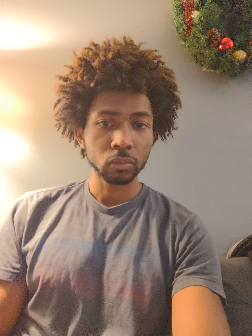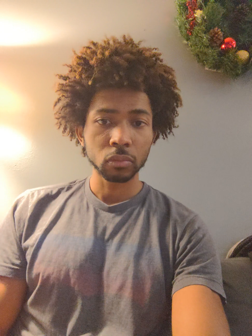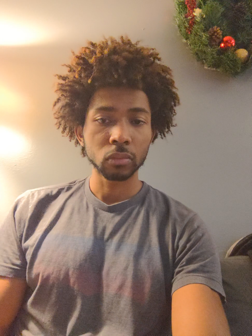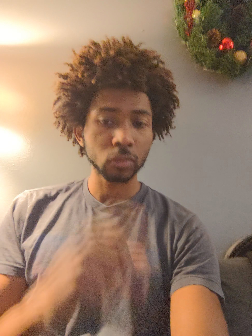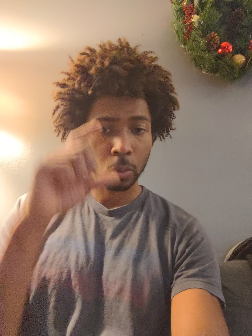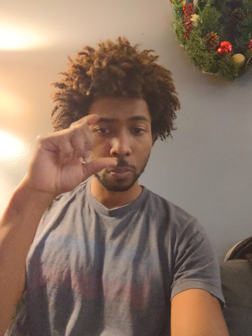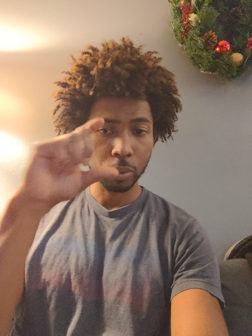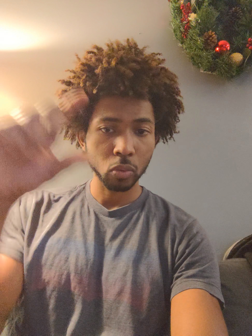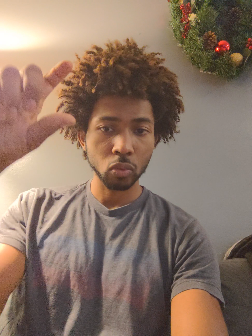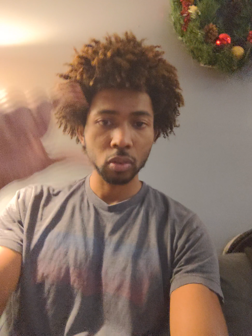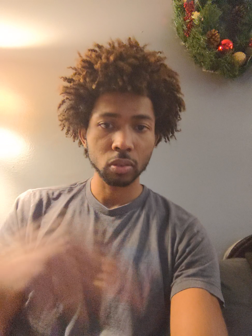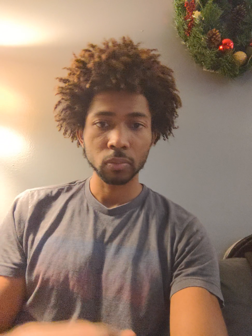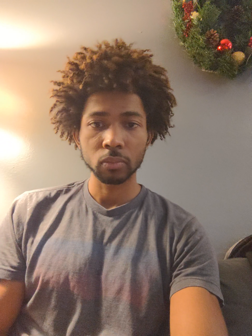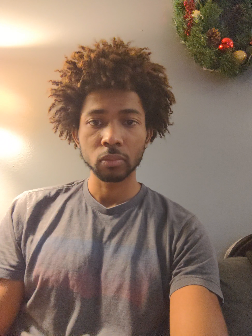moon